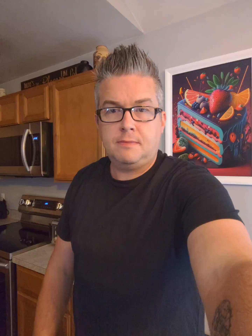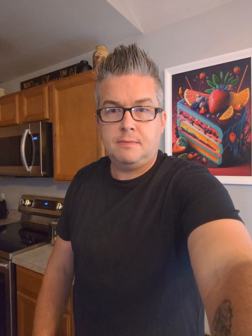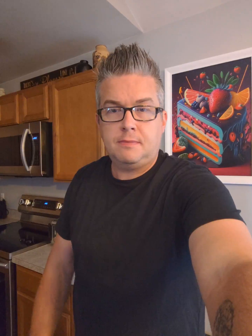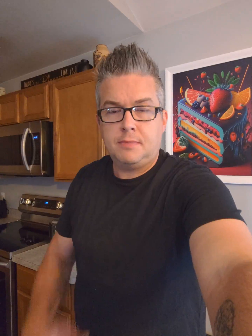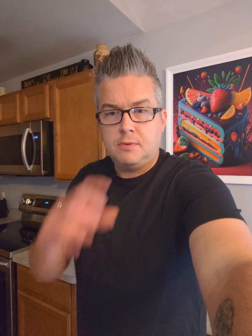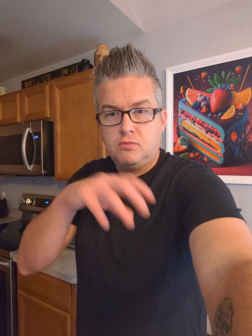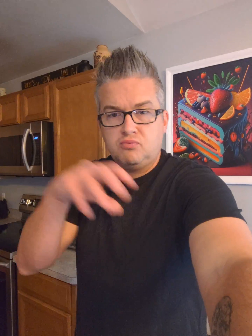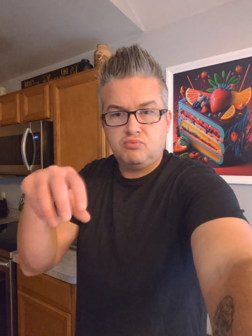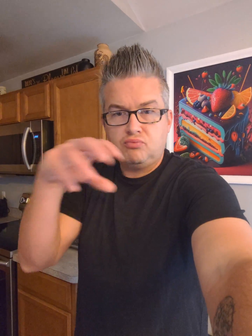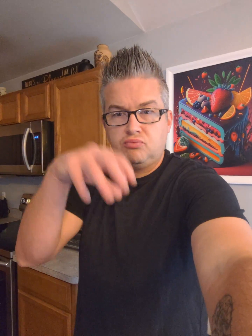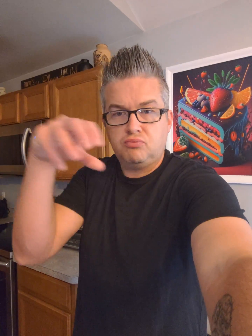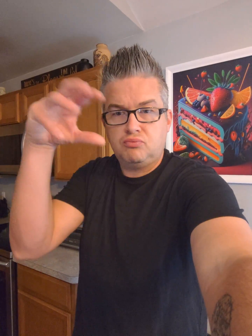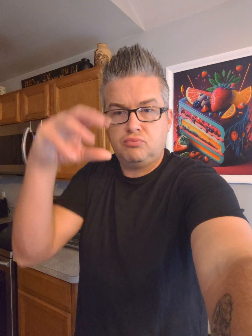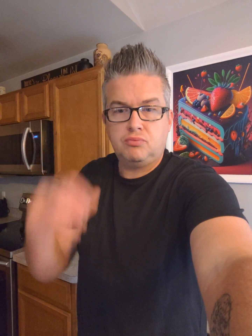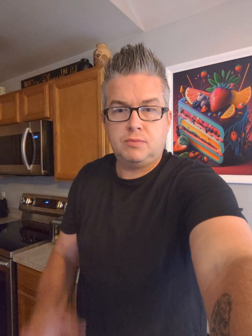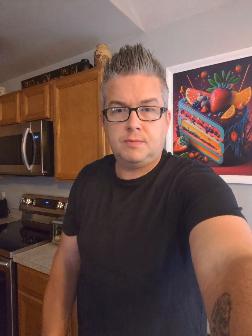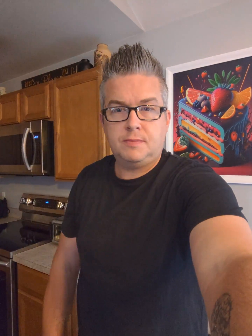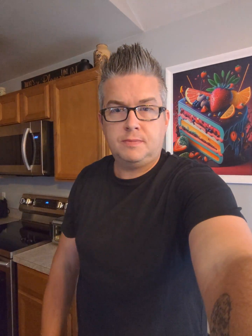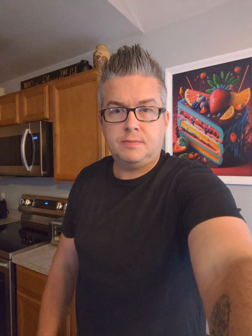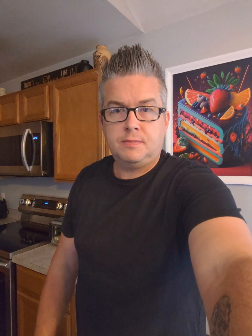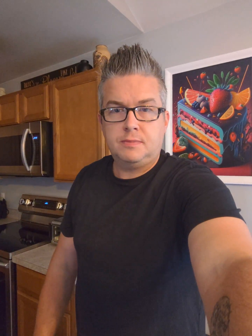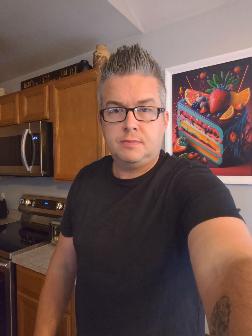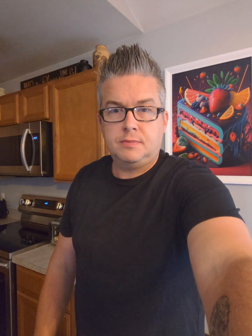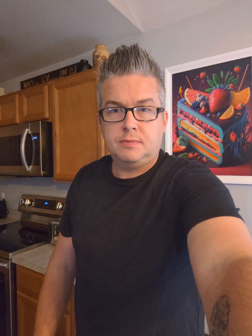block